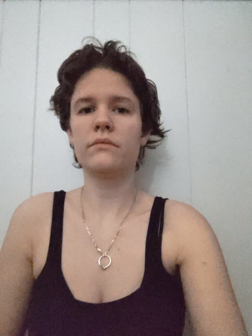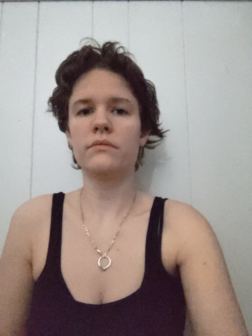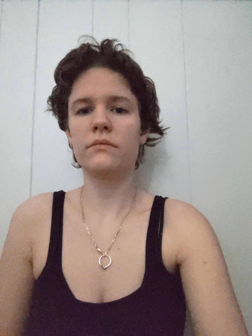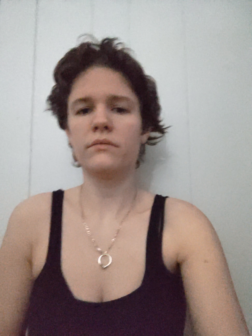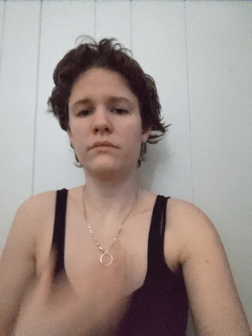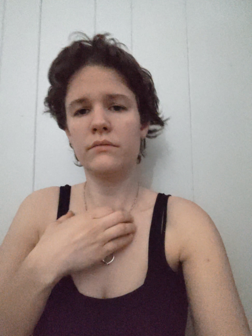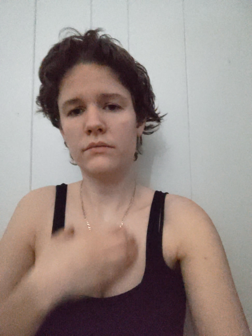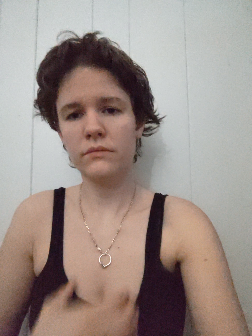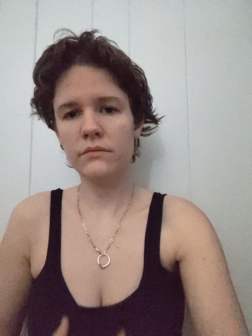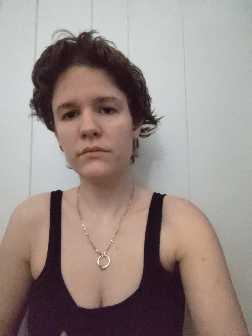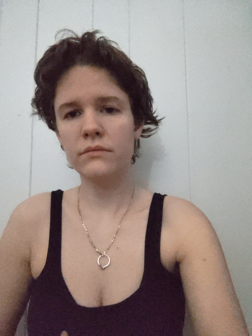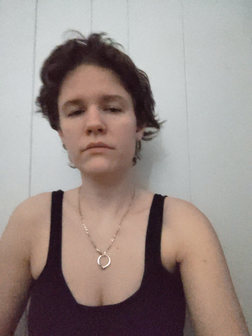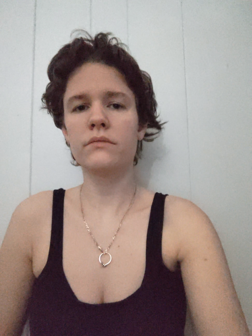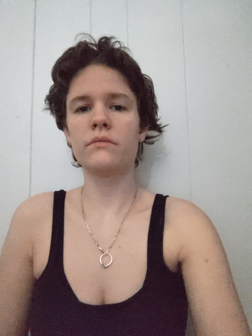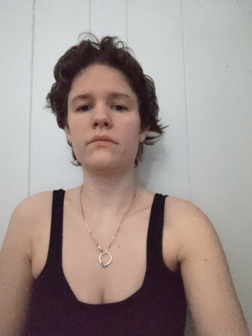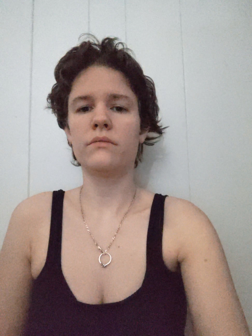hungry